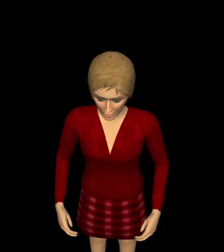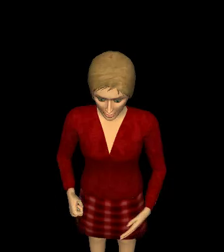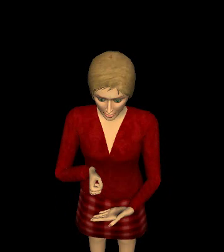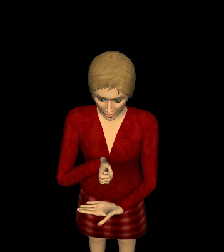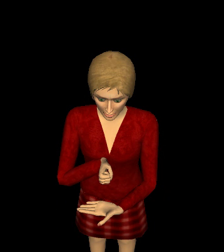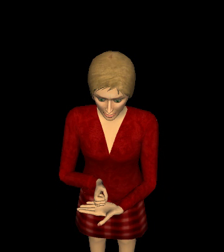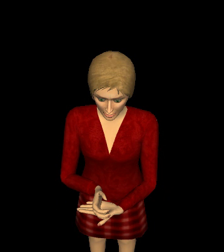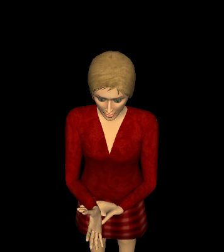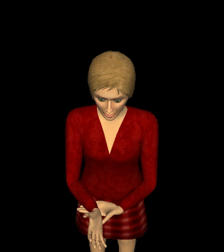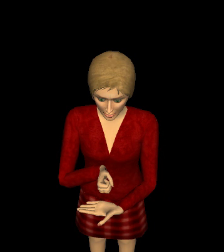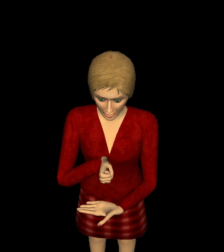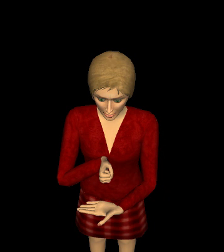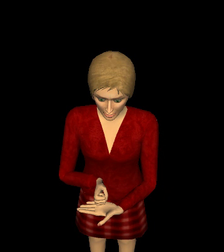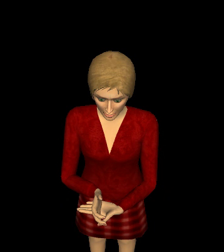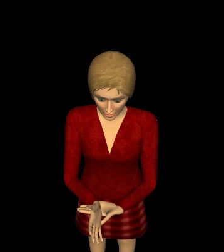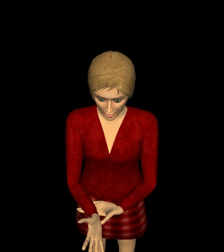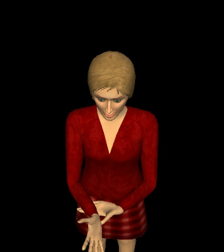معلومة